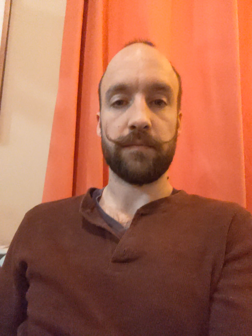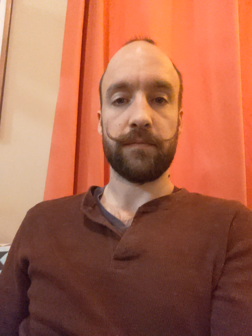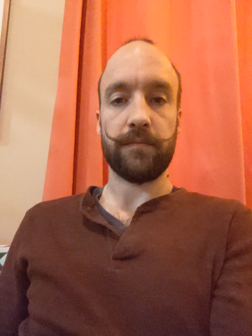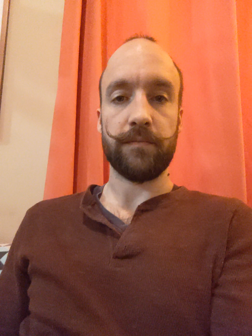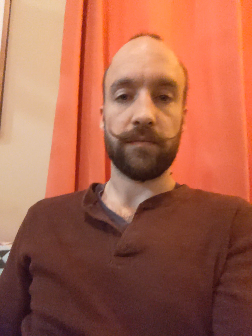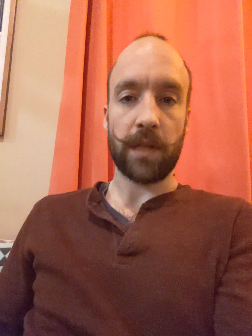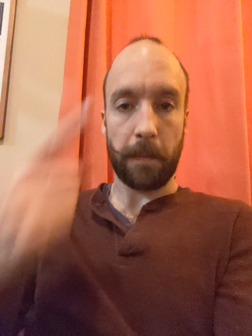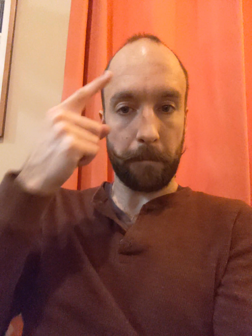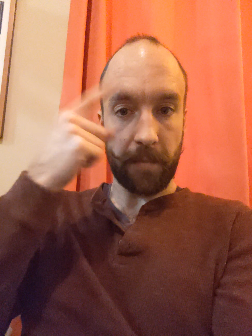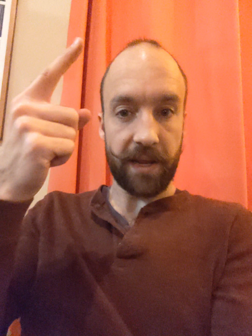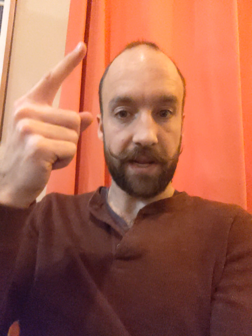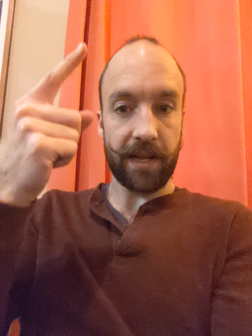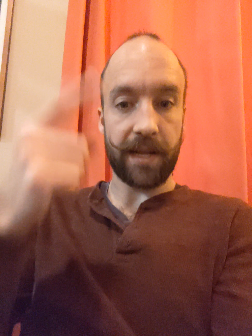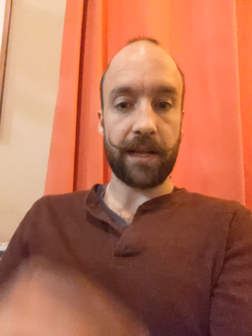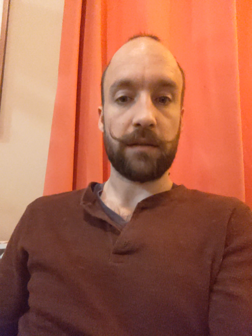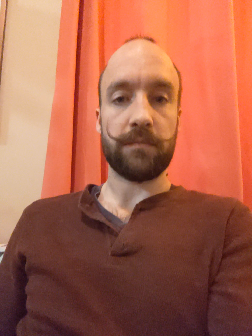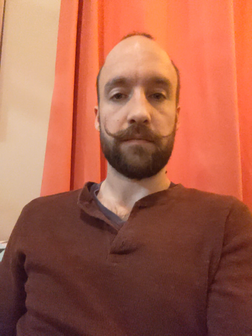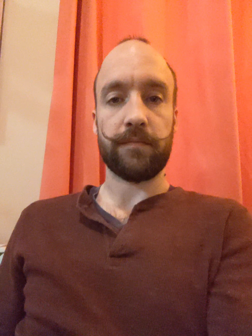penny